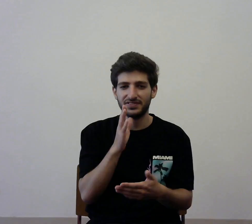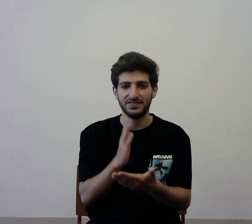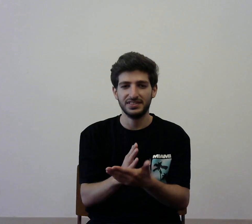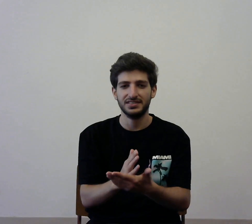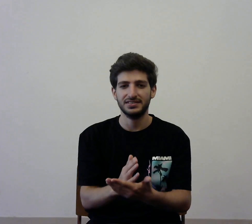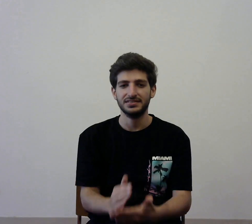var